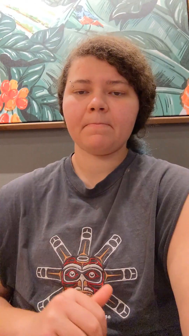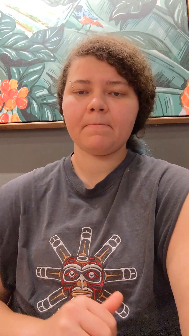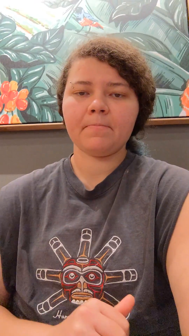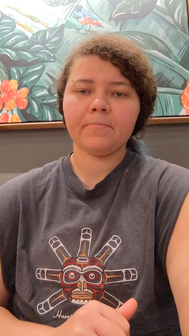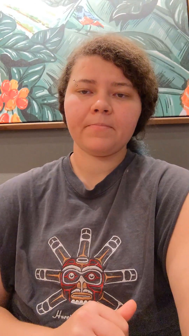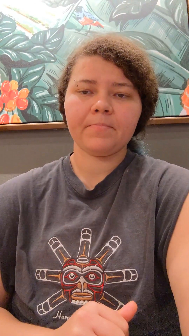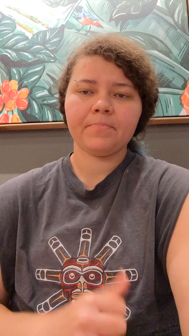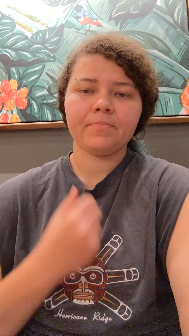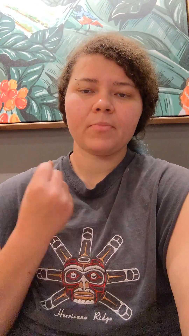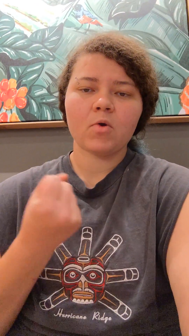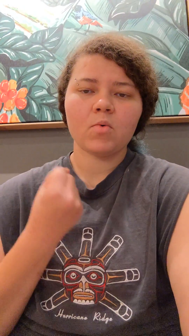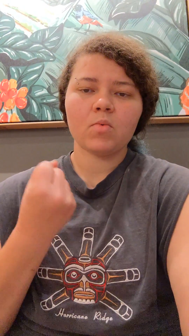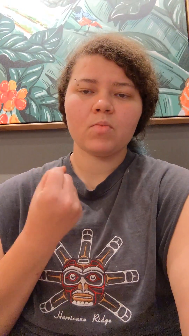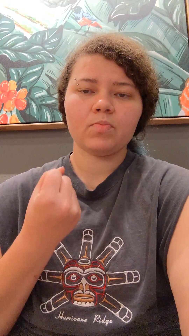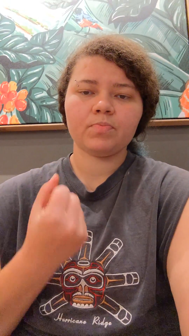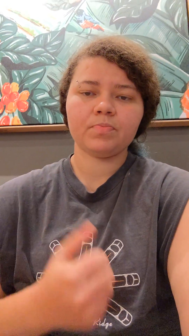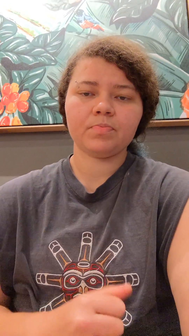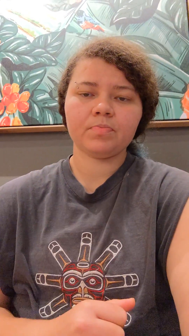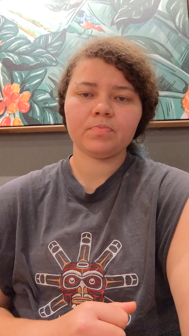hold